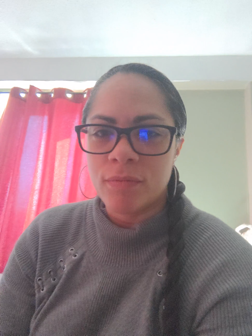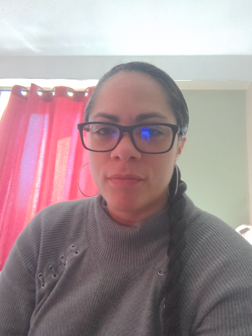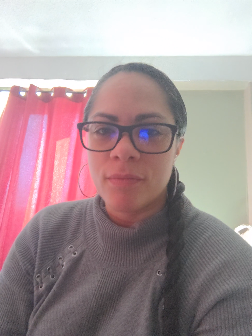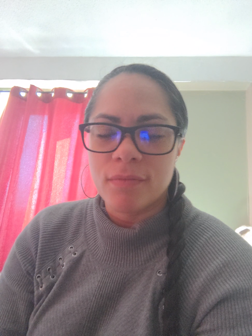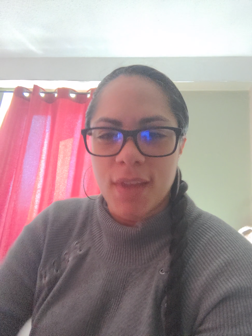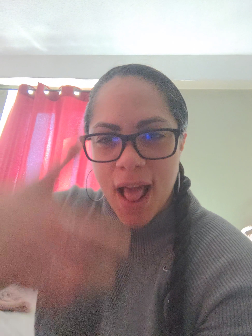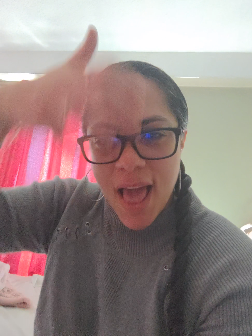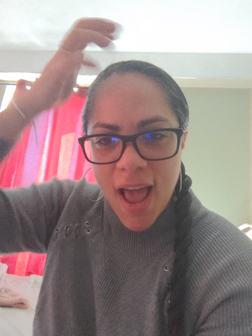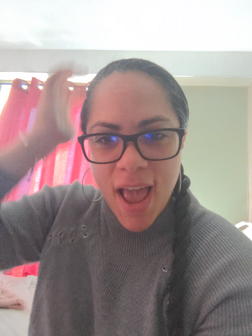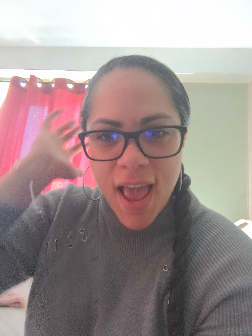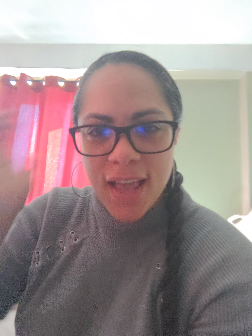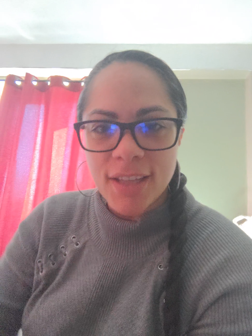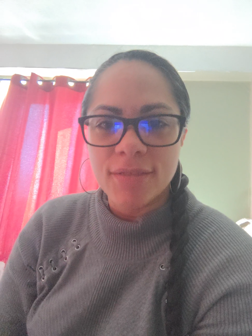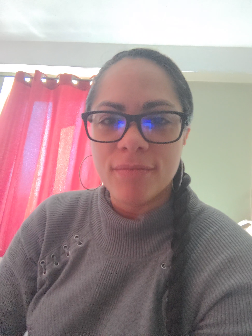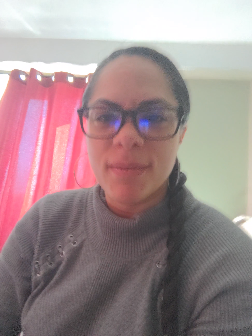lion